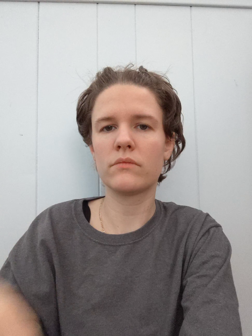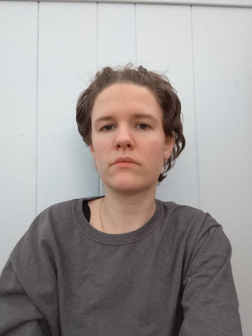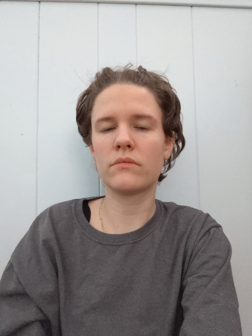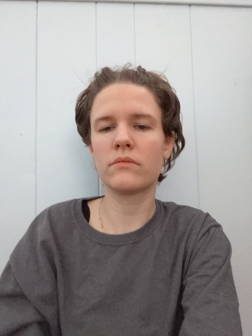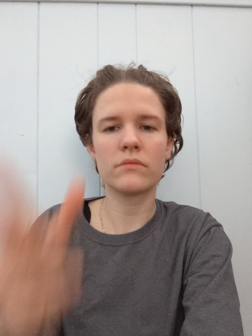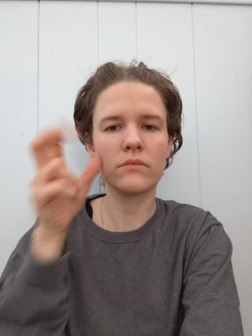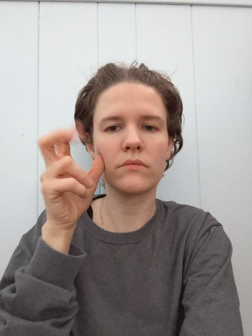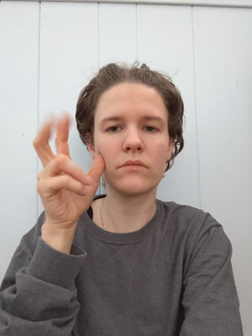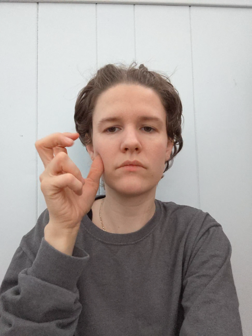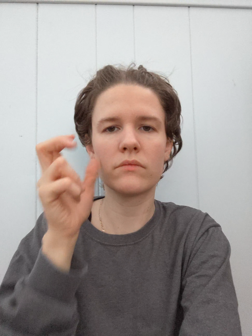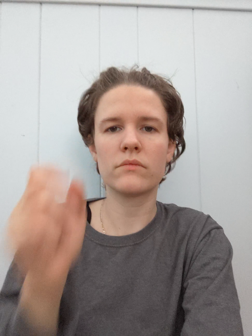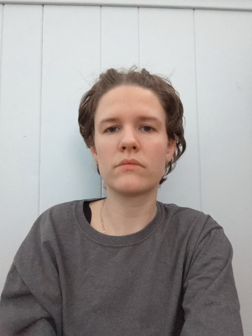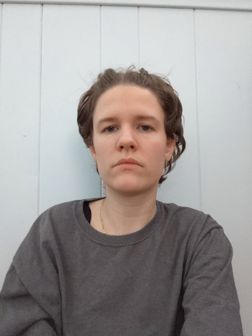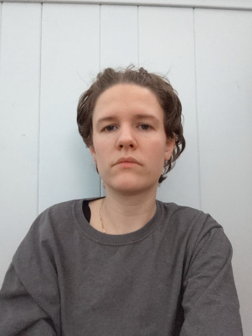listen